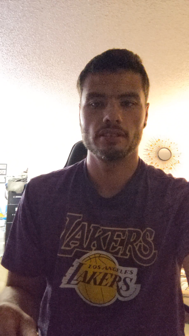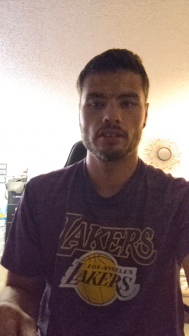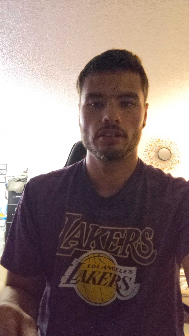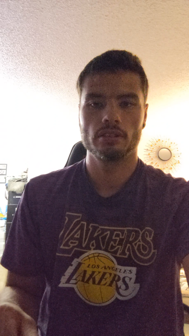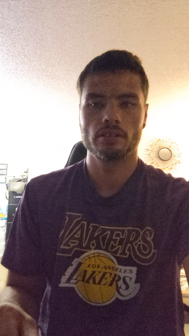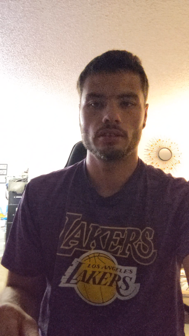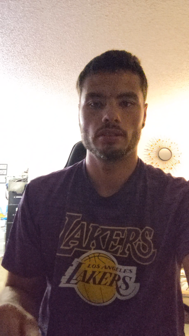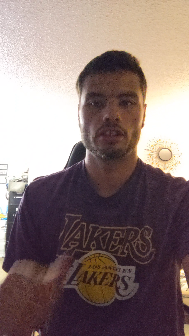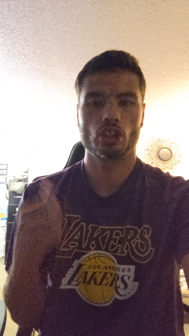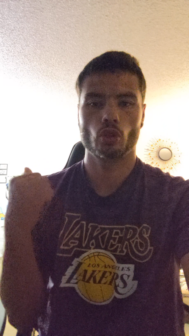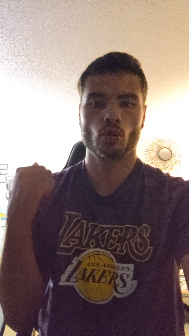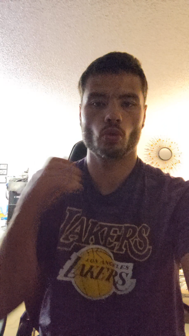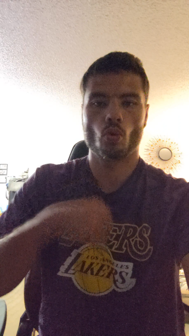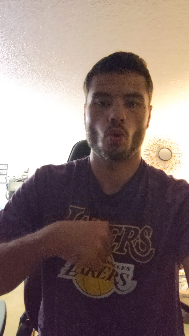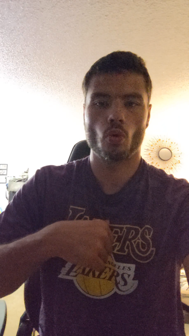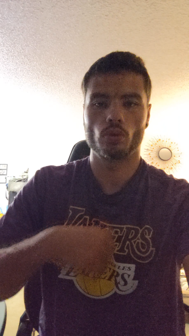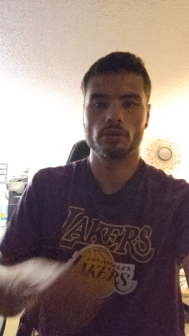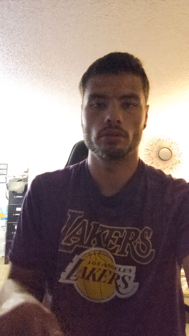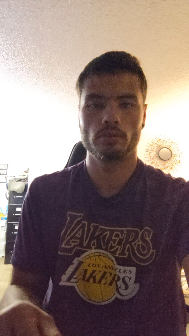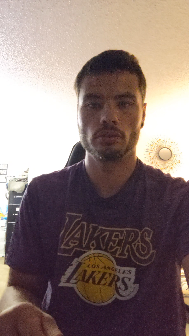coats